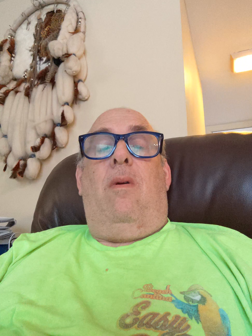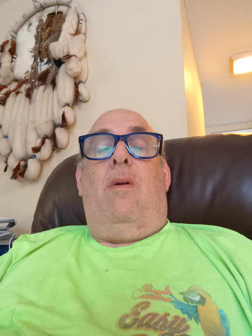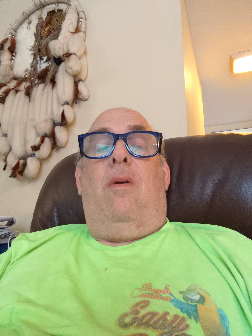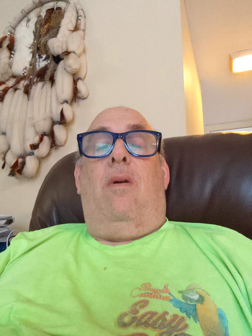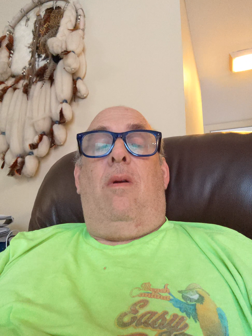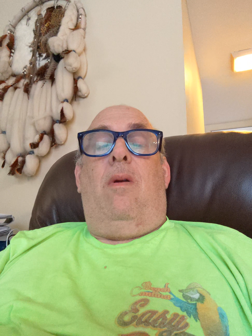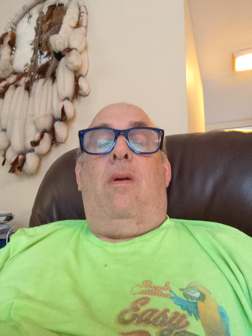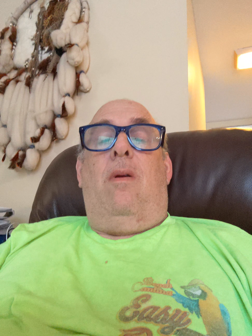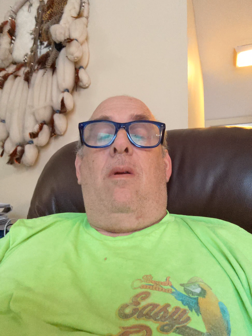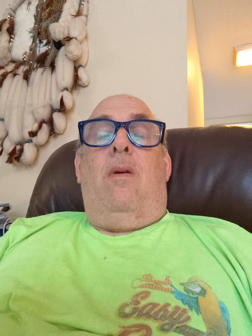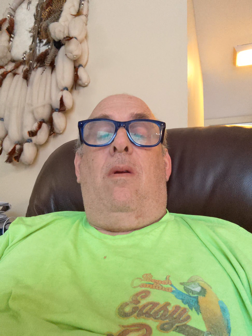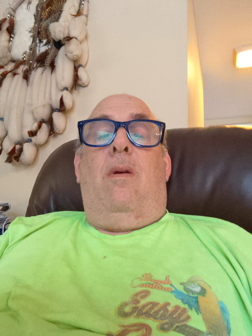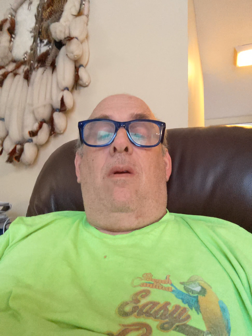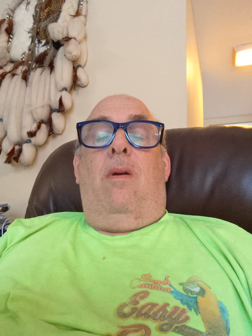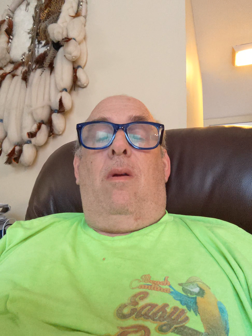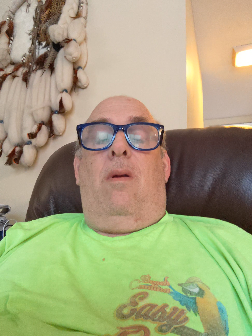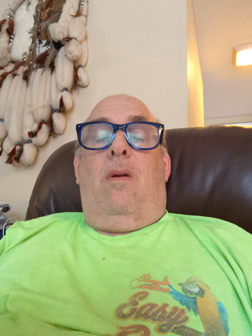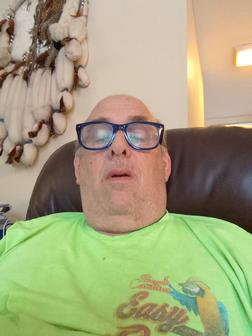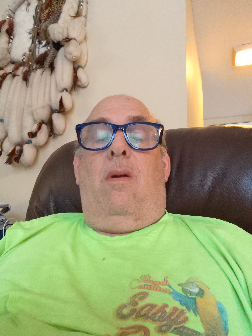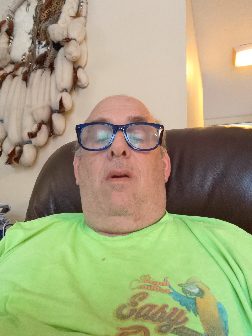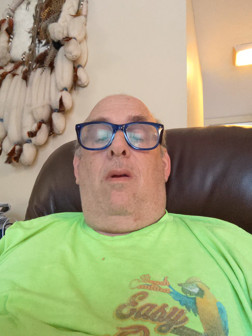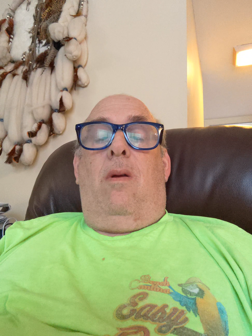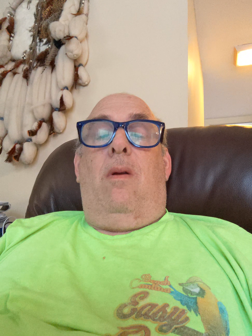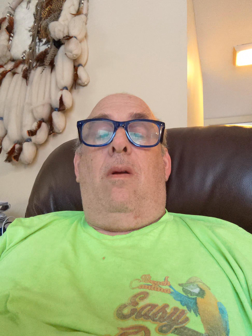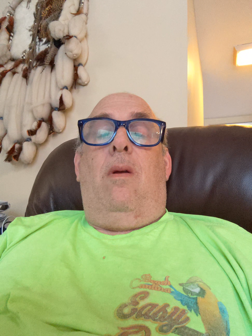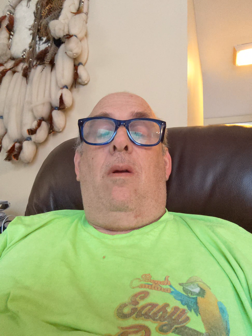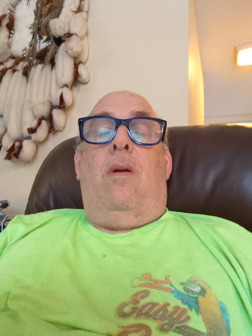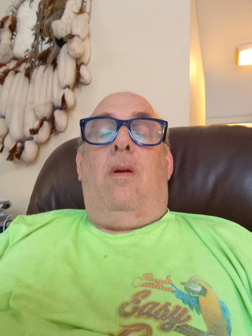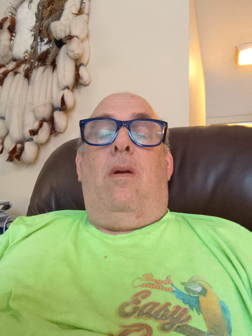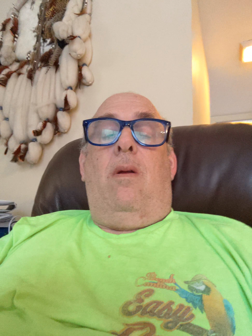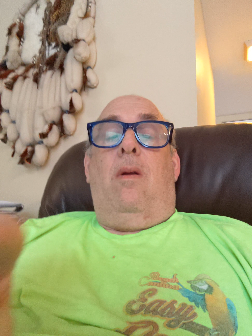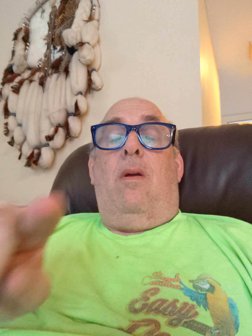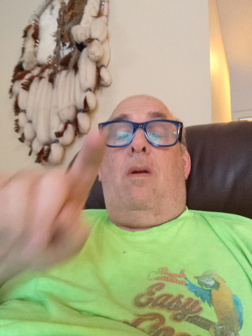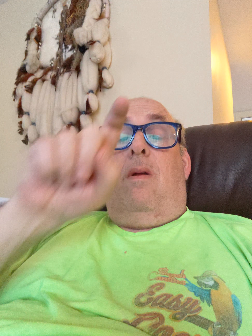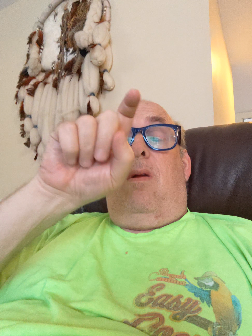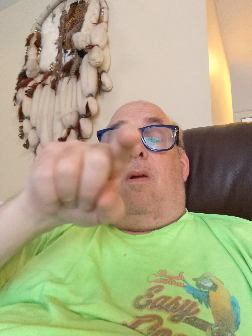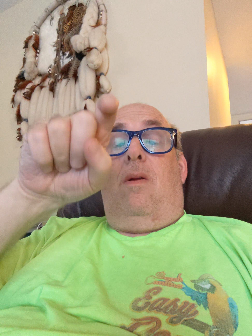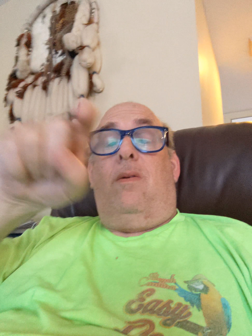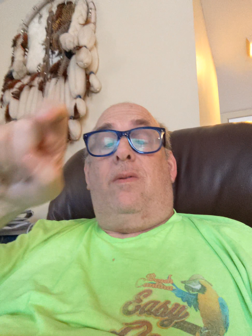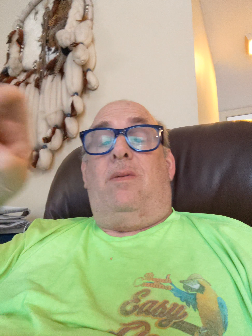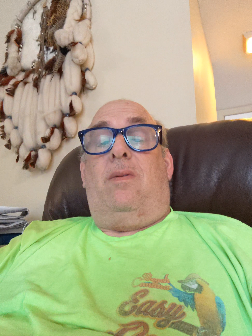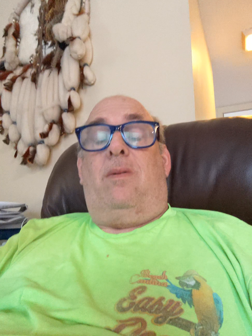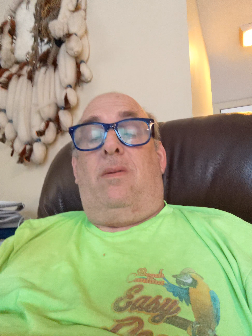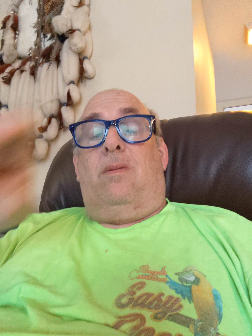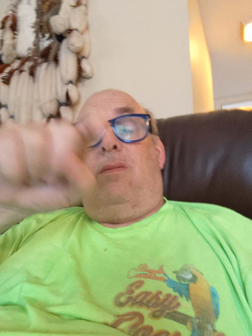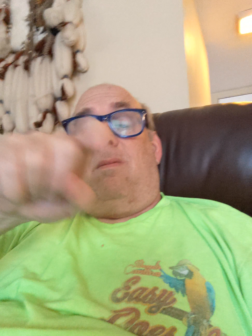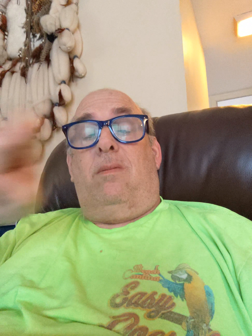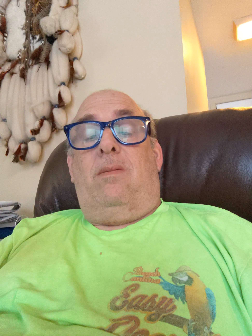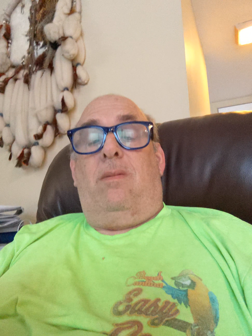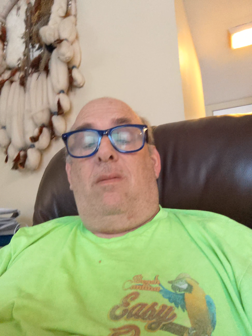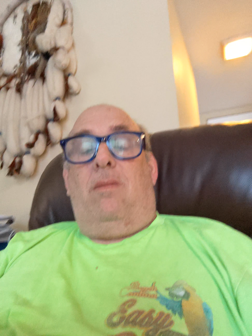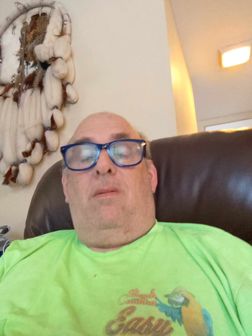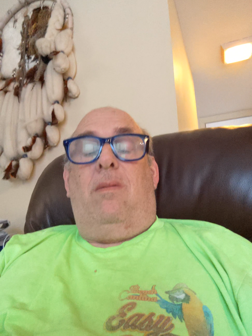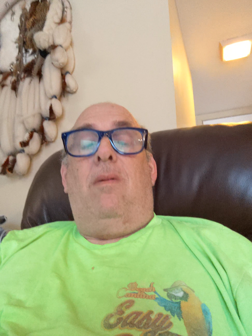closet